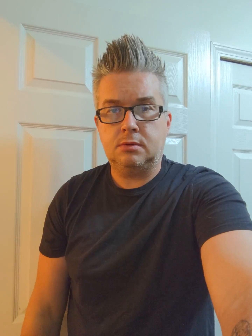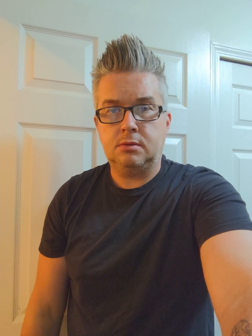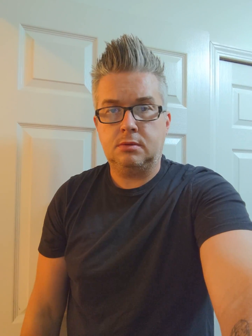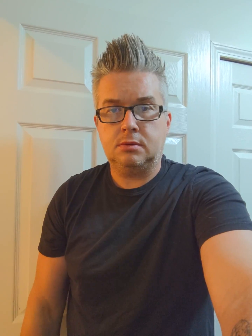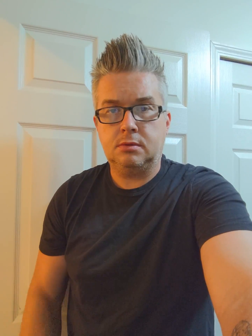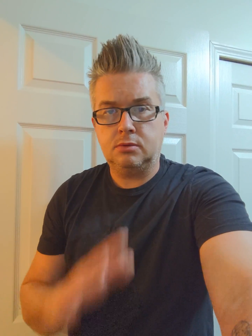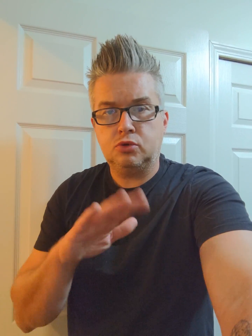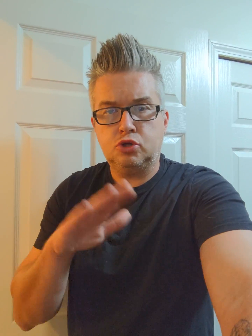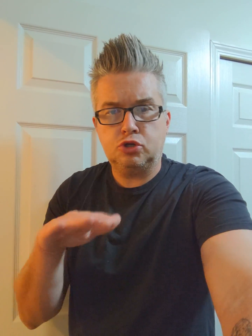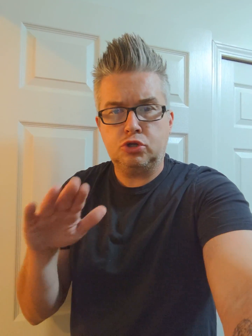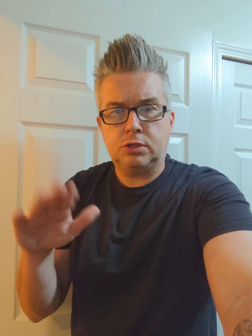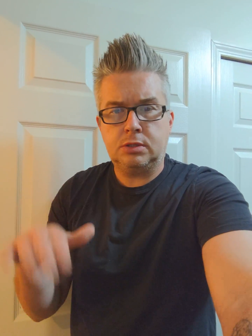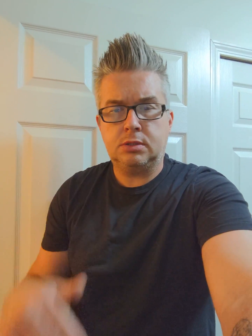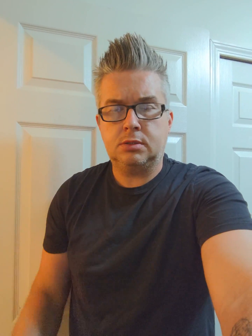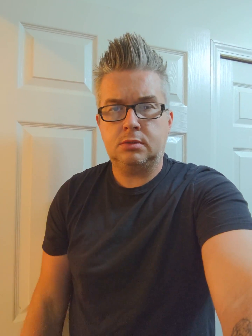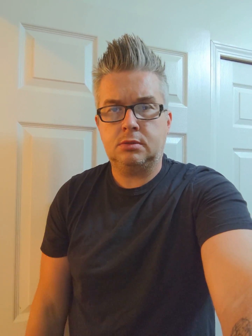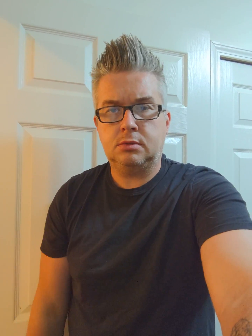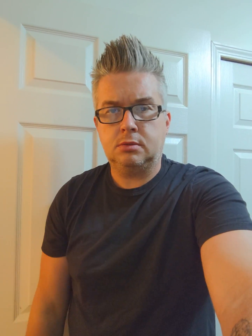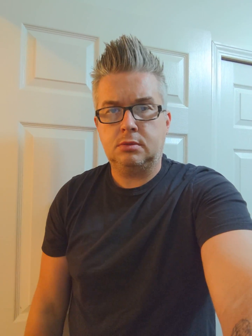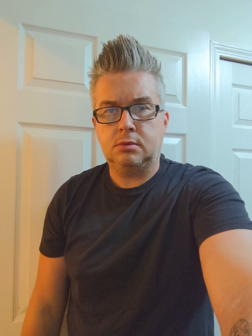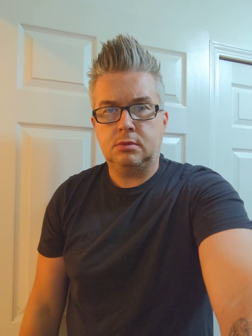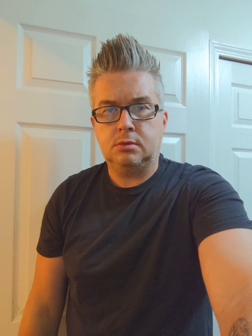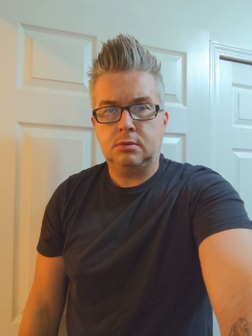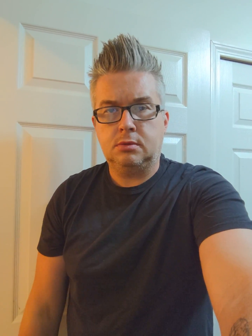children